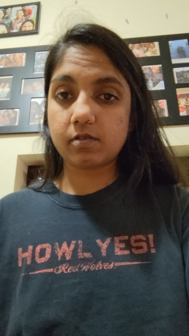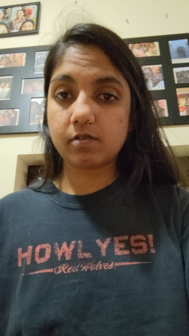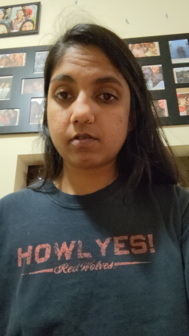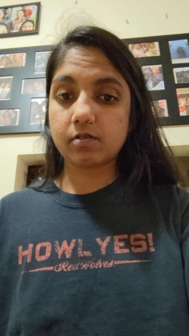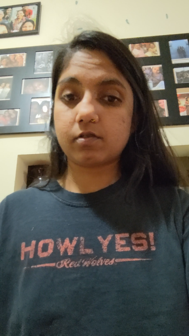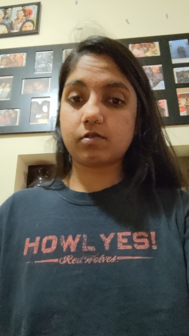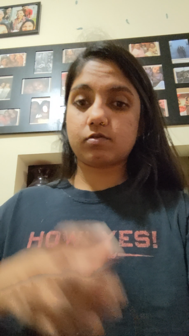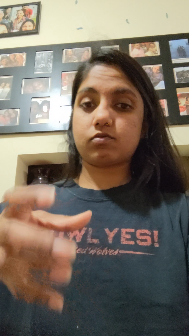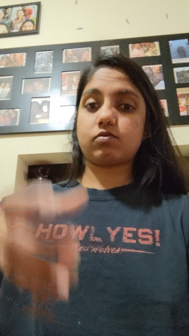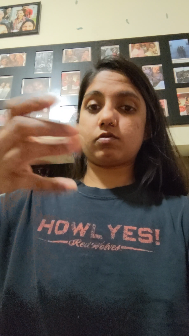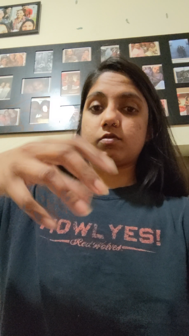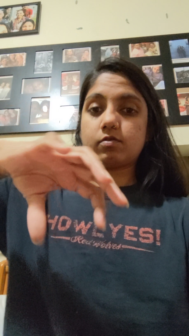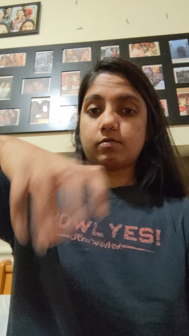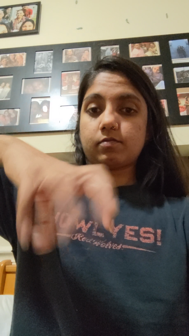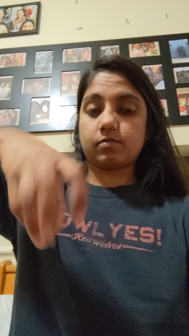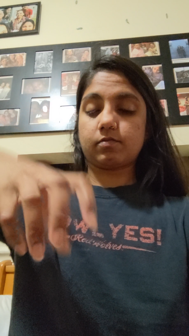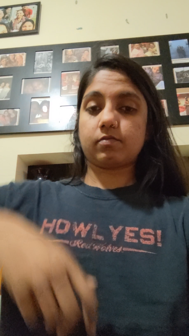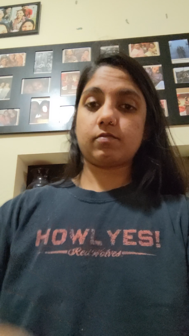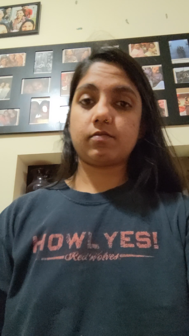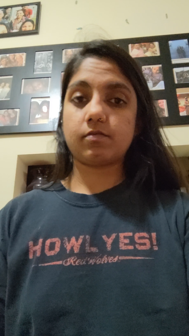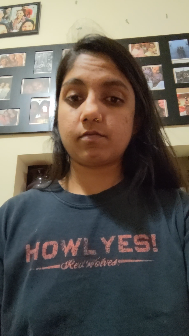jar